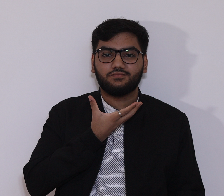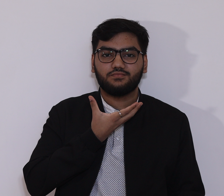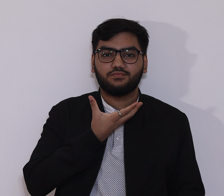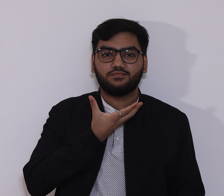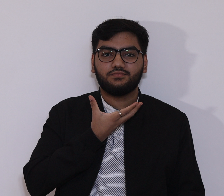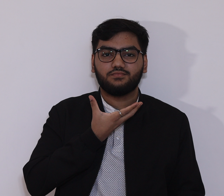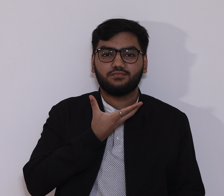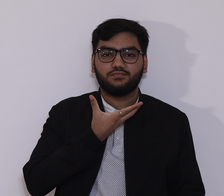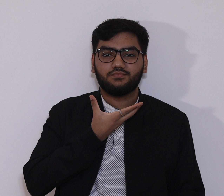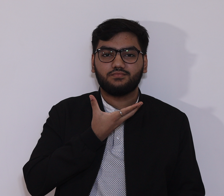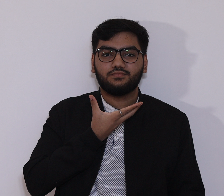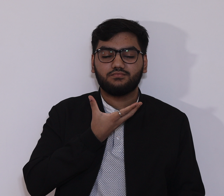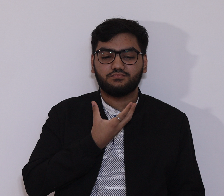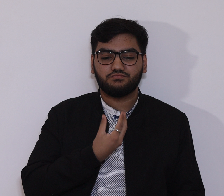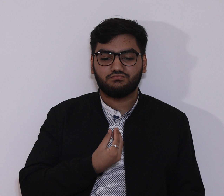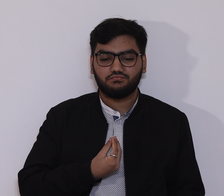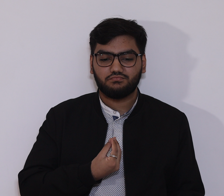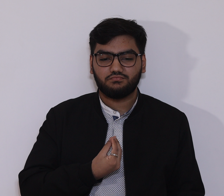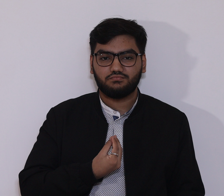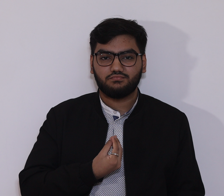sad